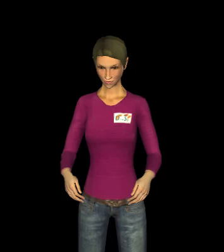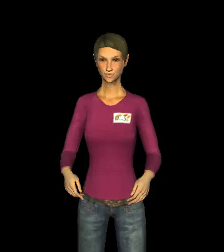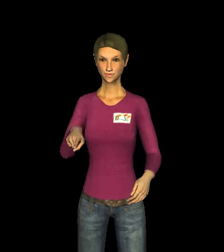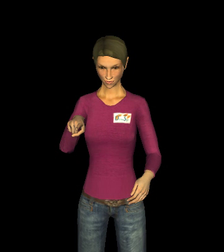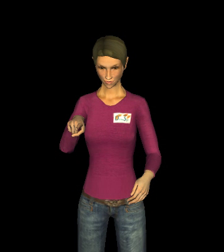أنت